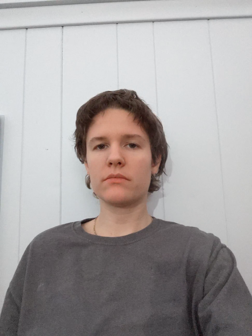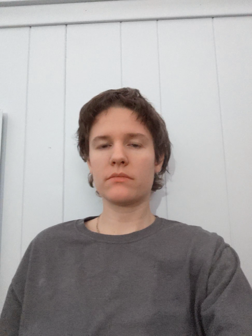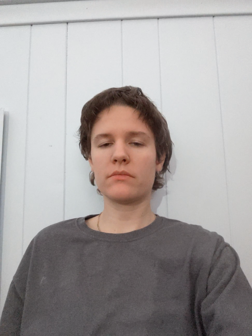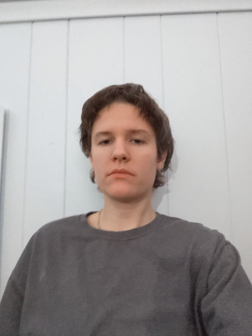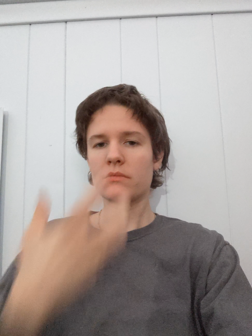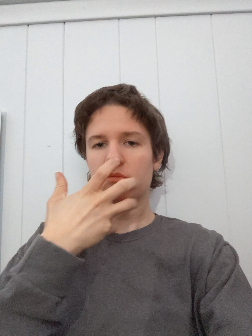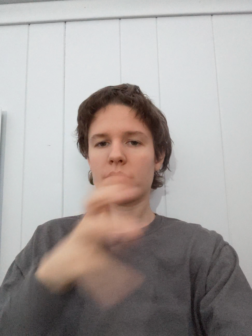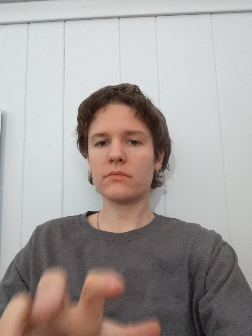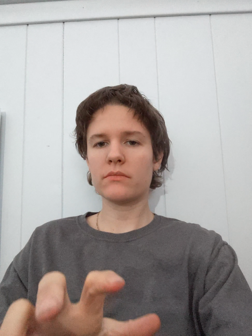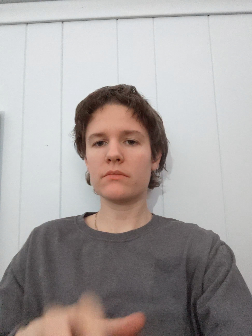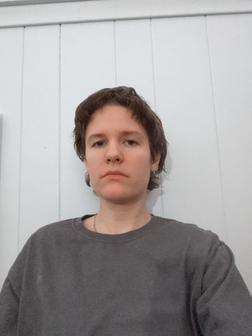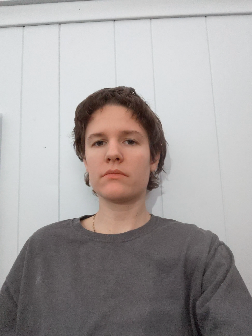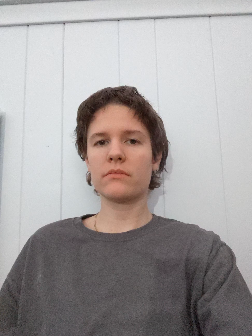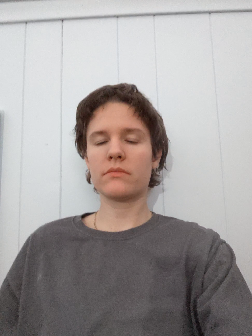hot